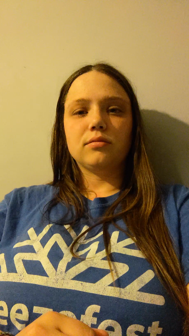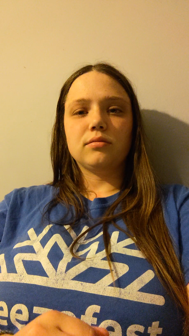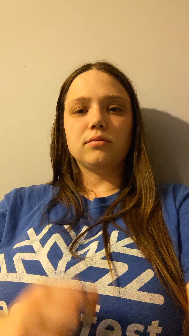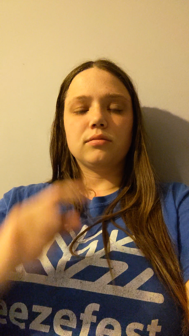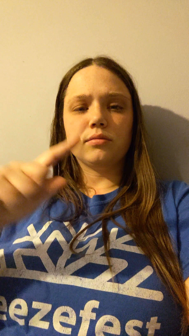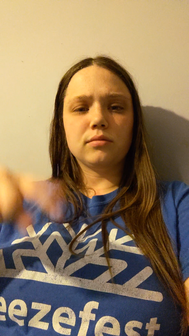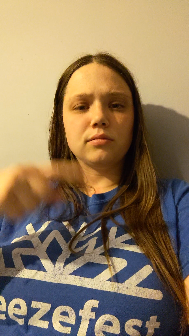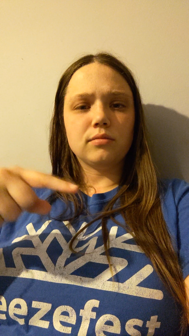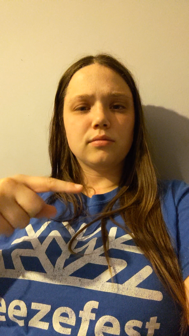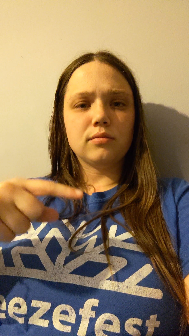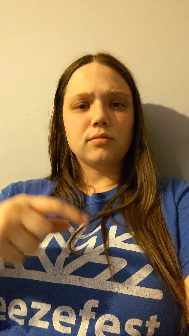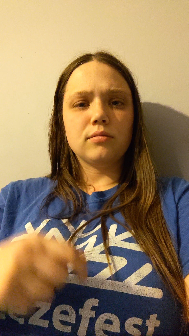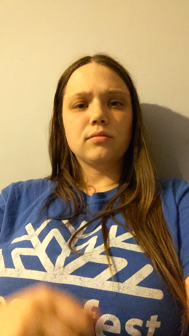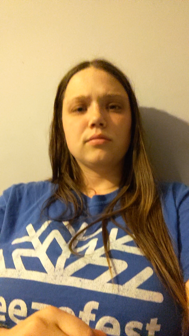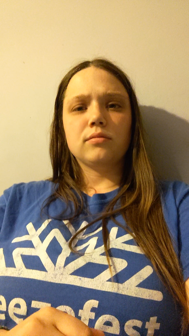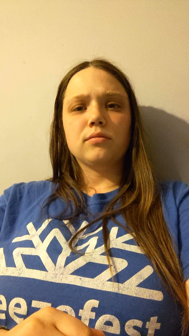about